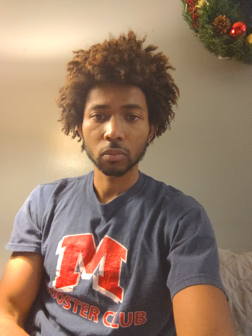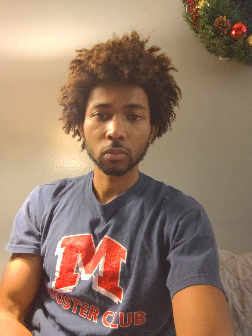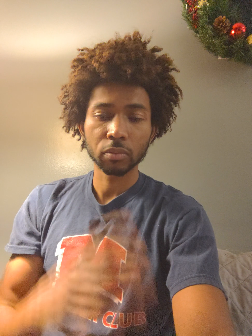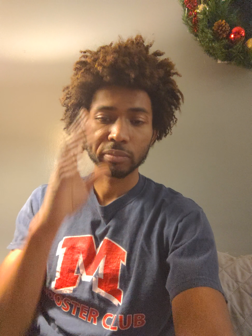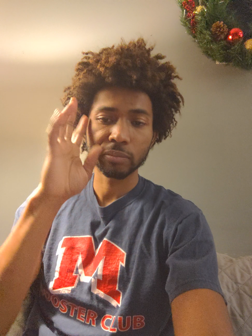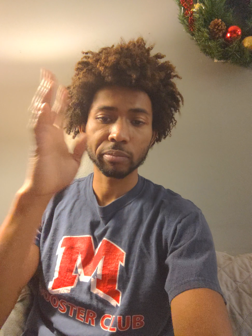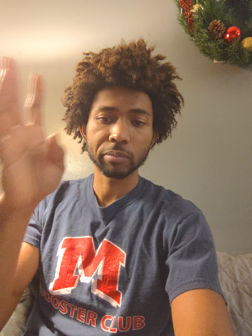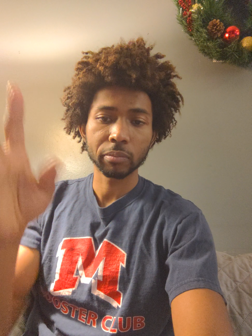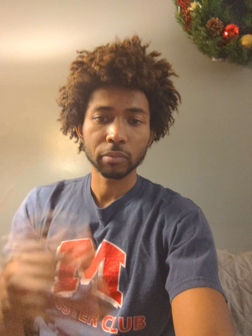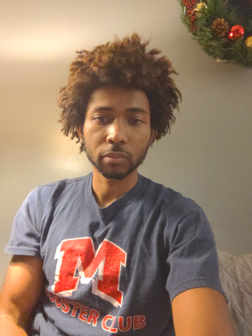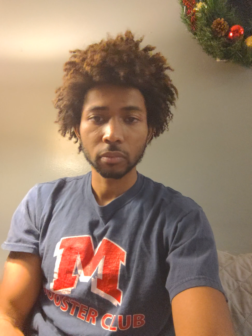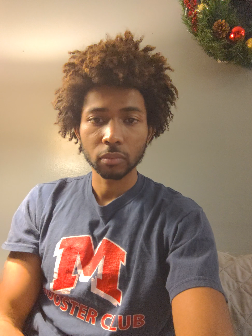pretend